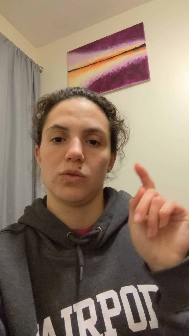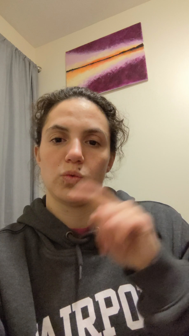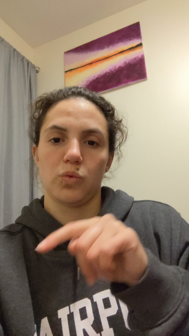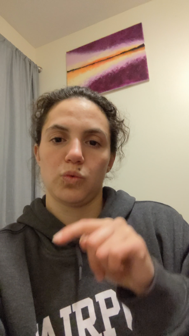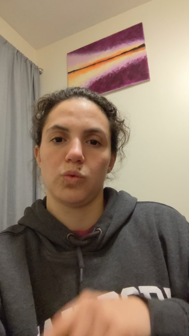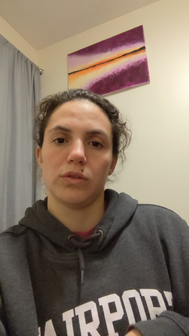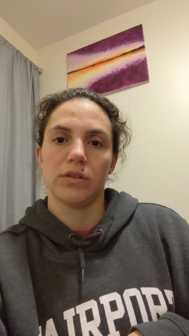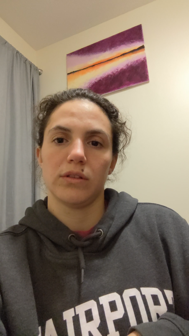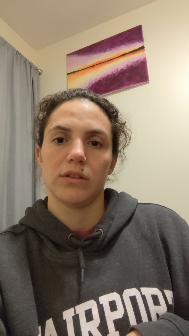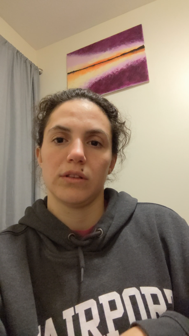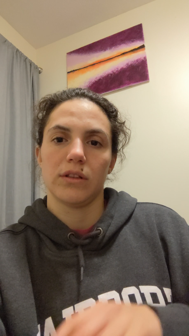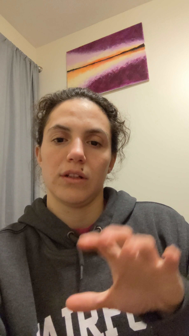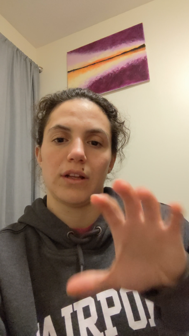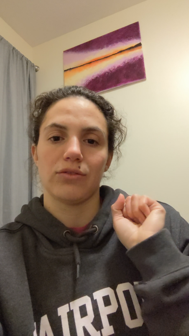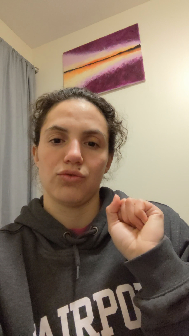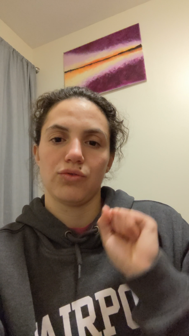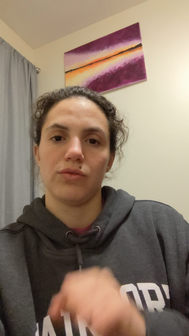catch